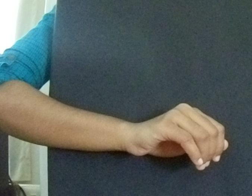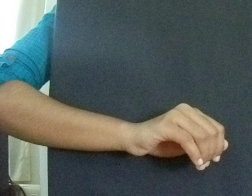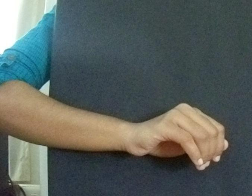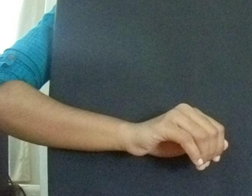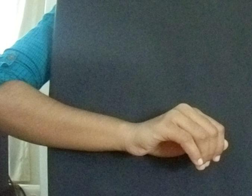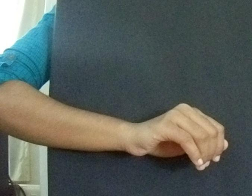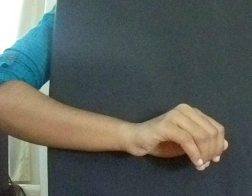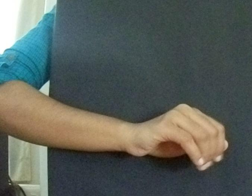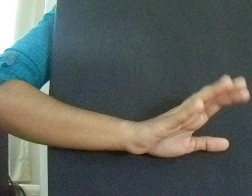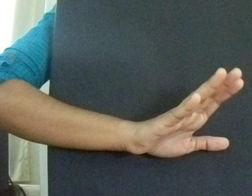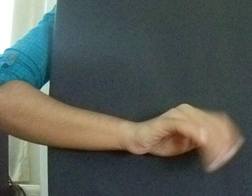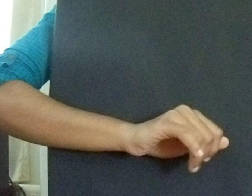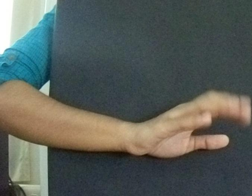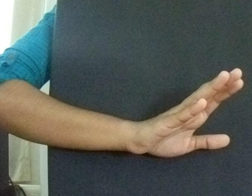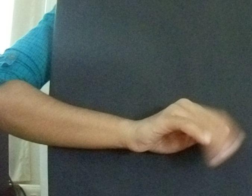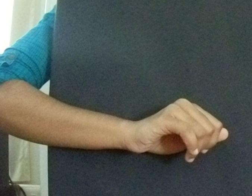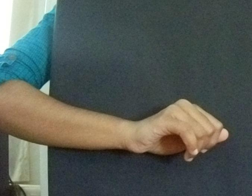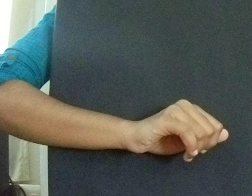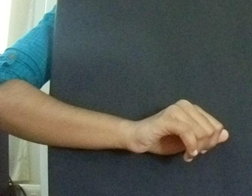call